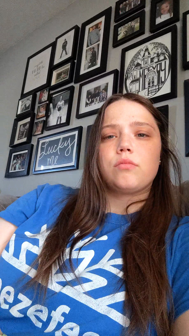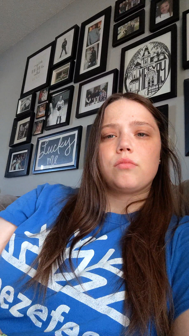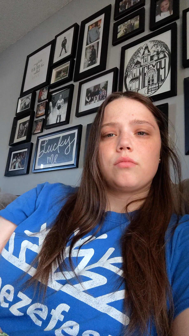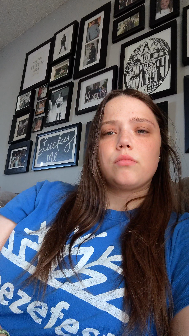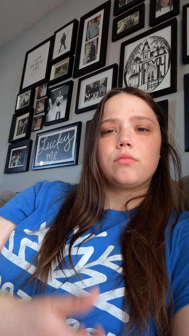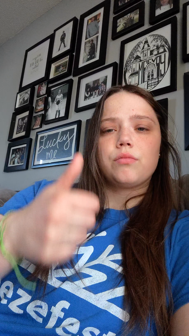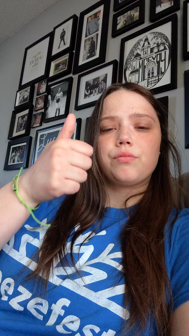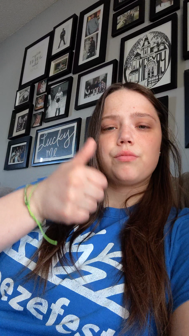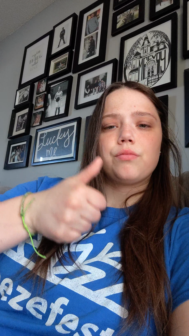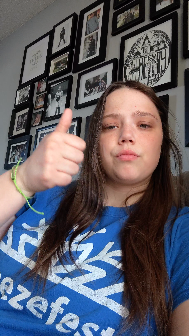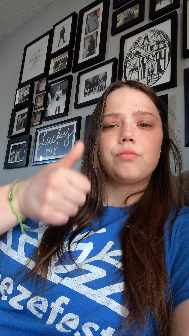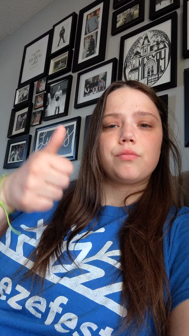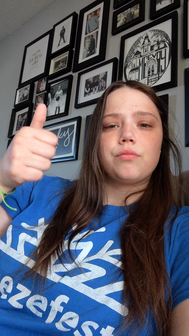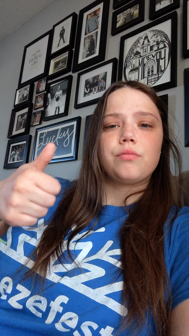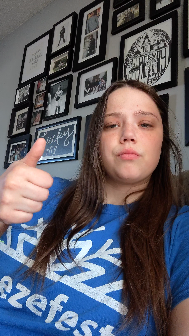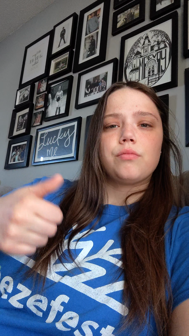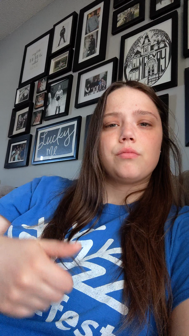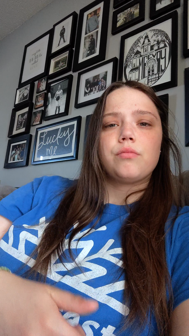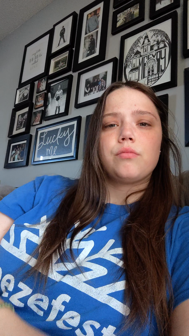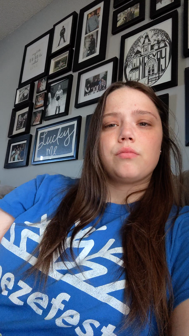each